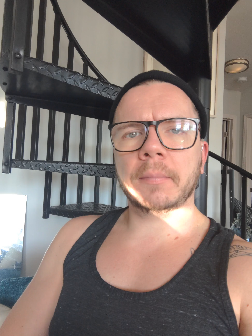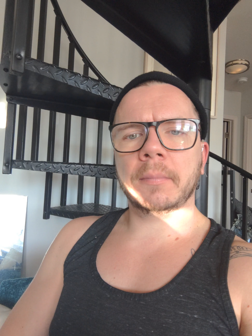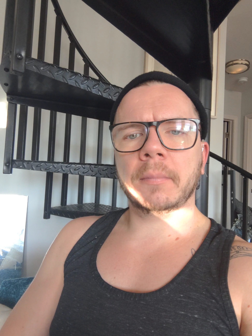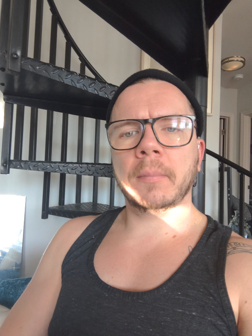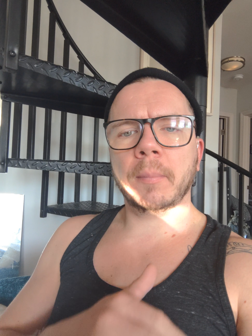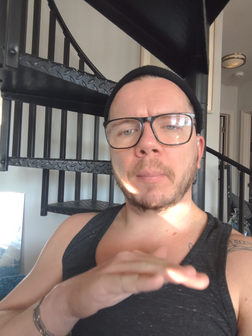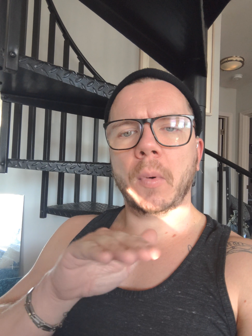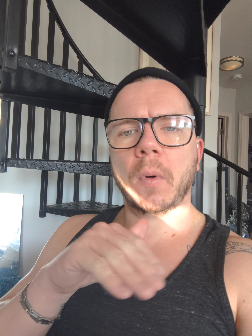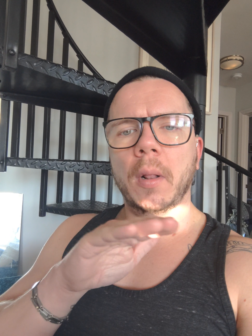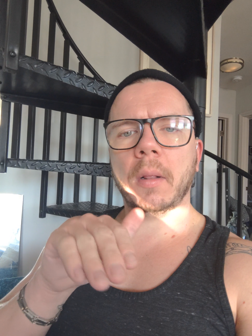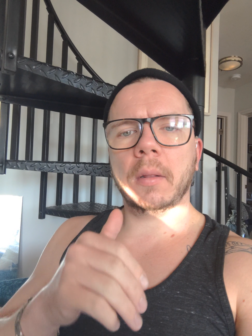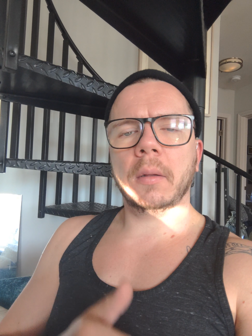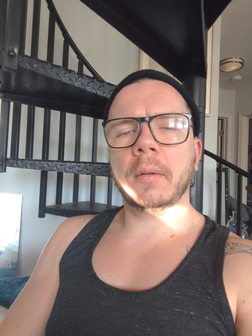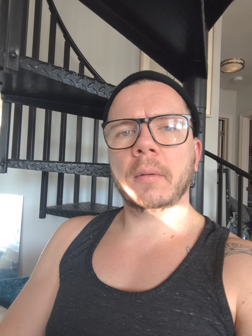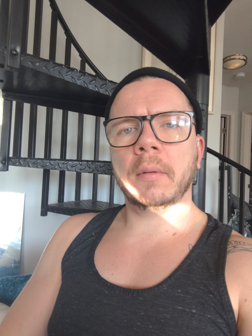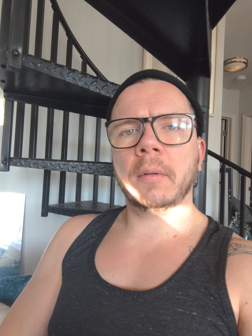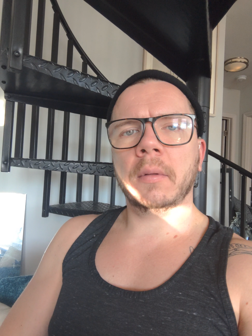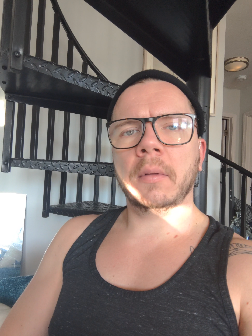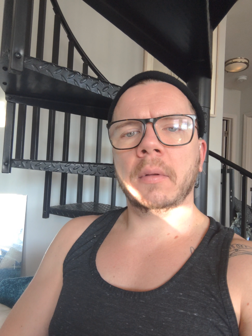pool